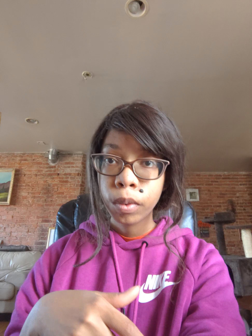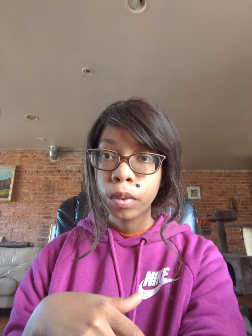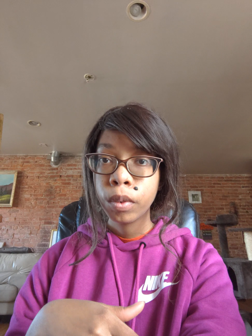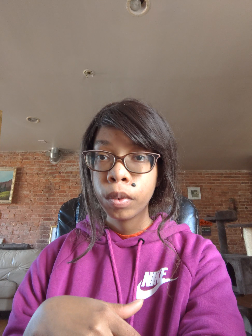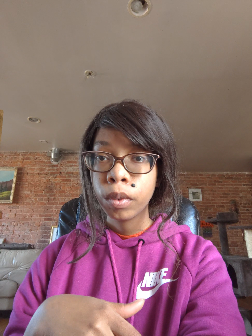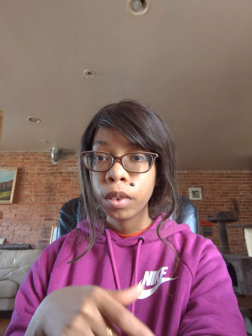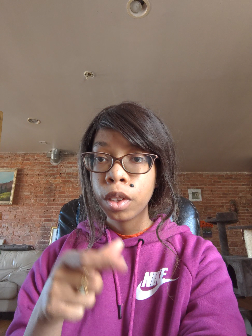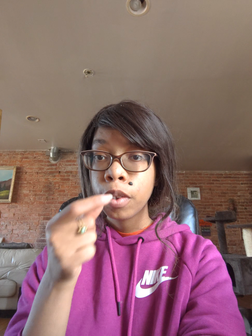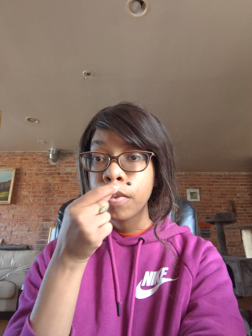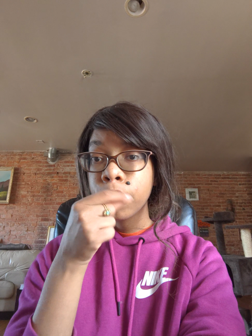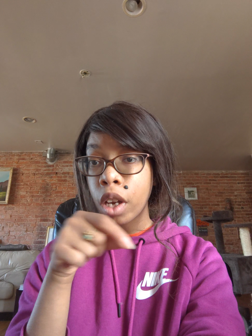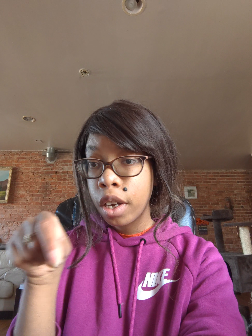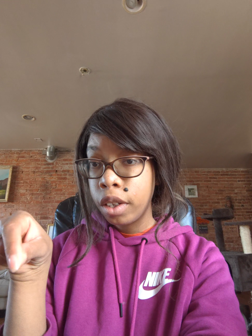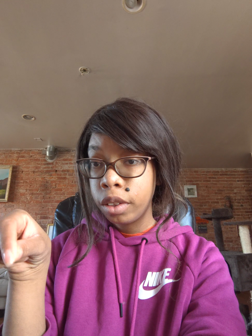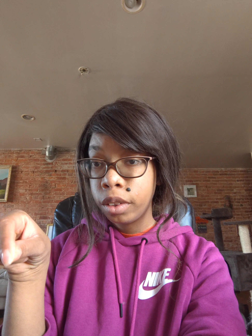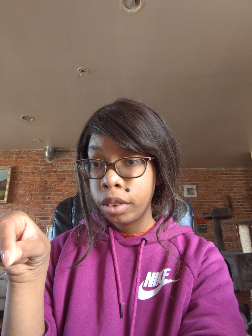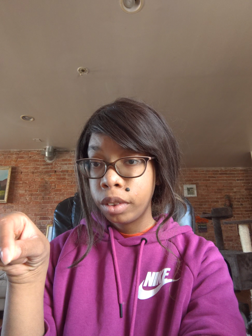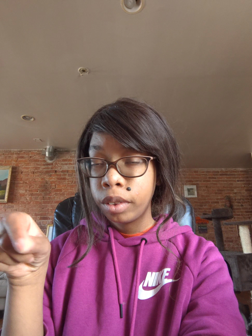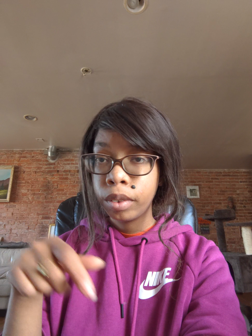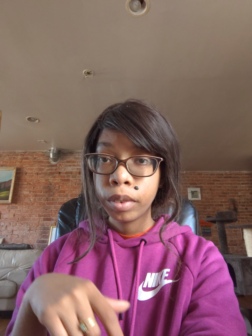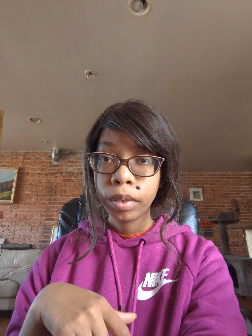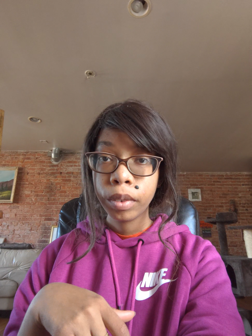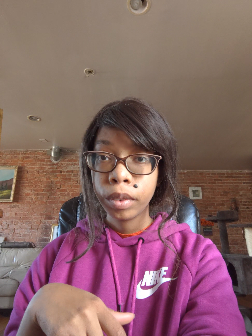pencil